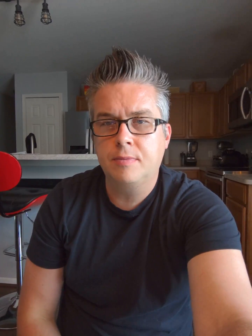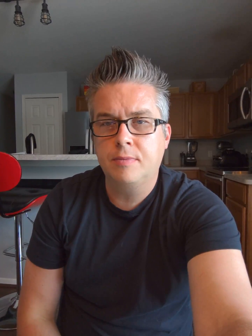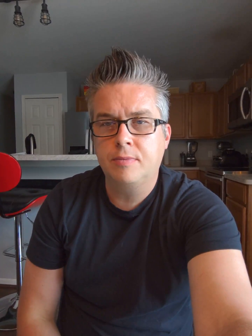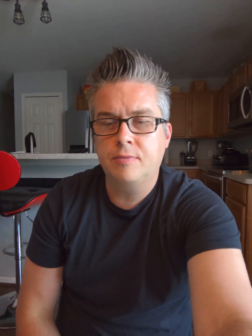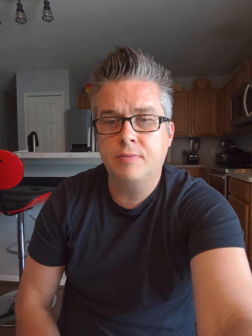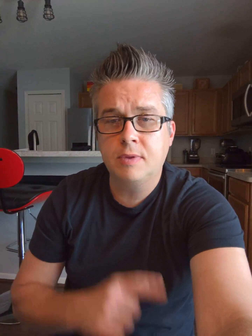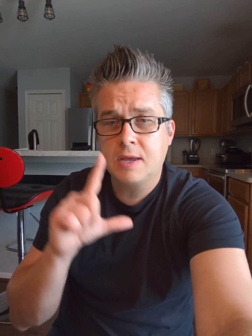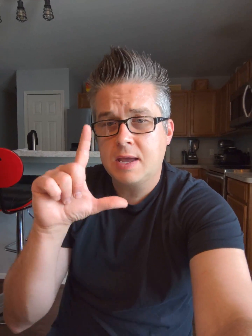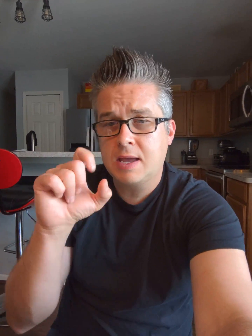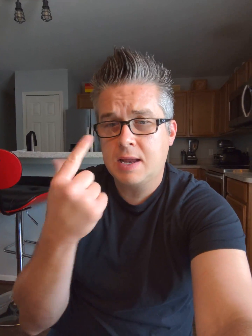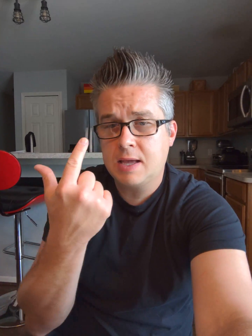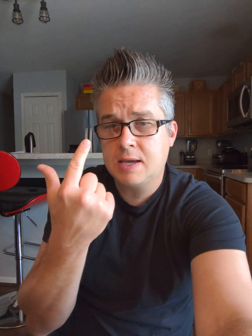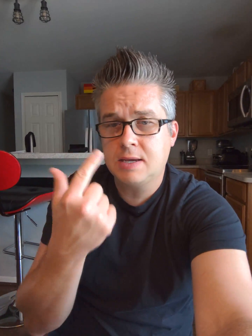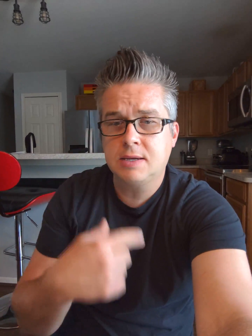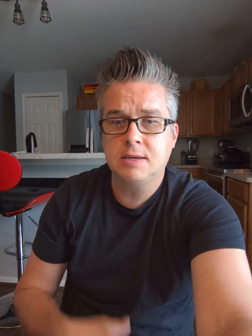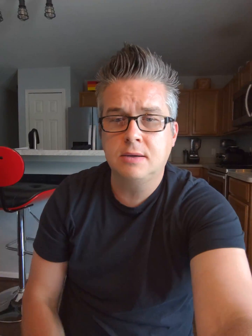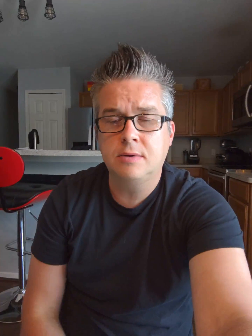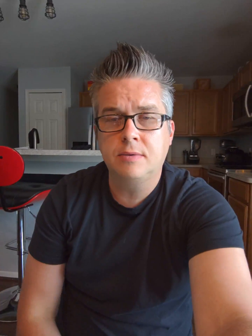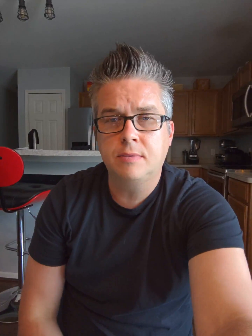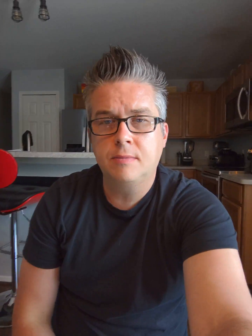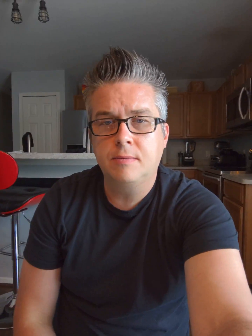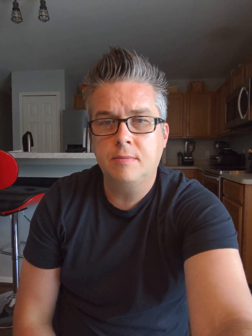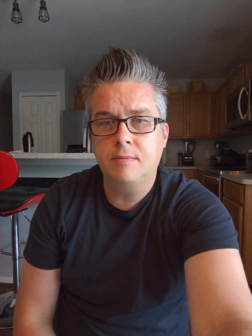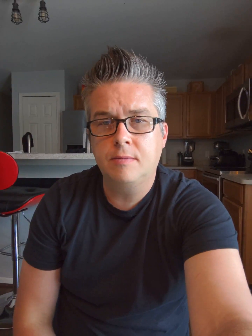leg